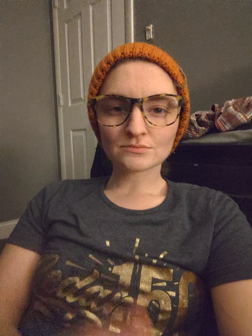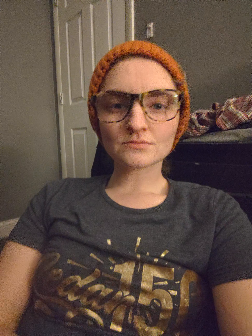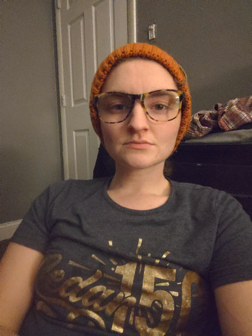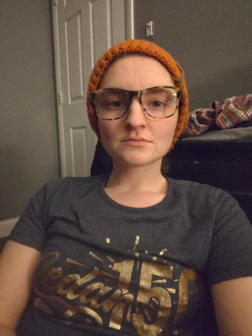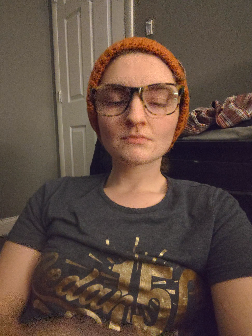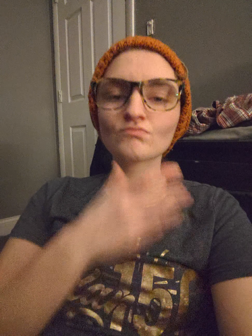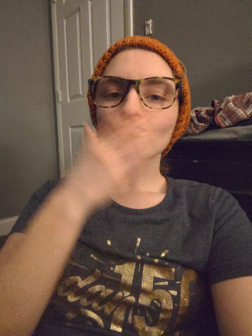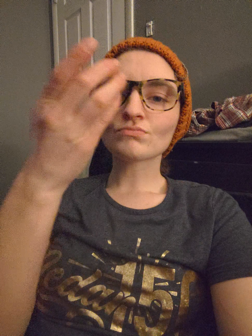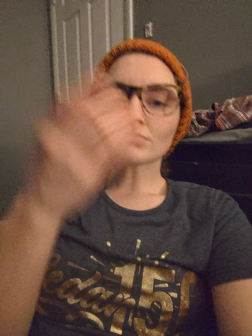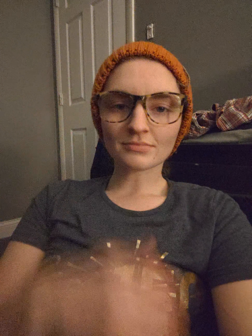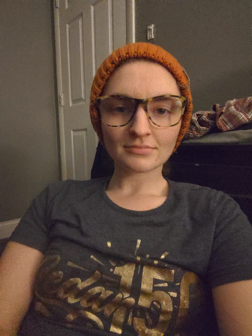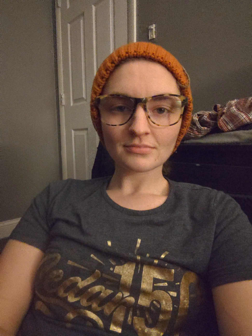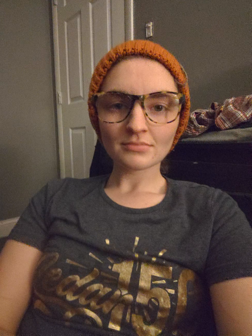giraffe